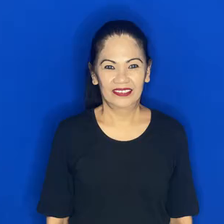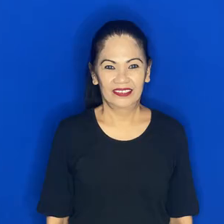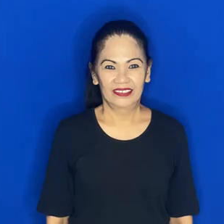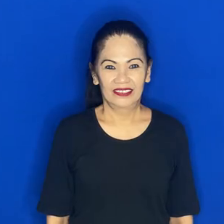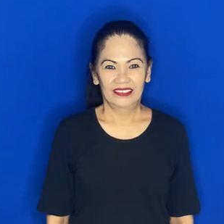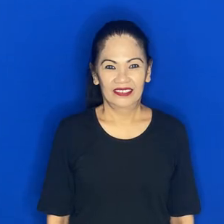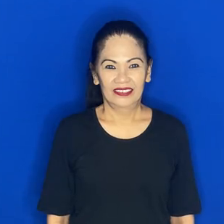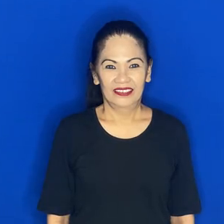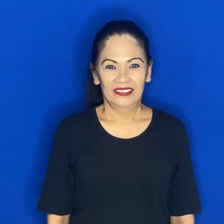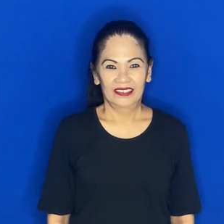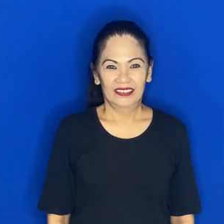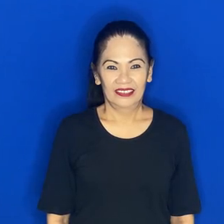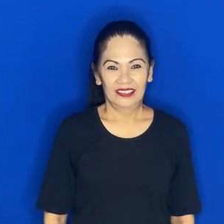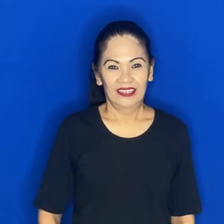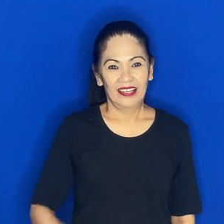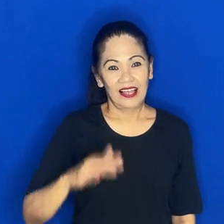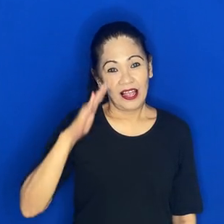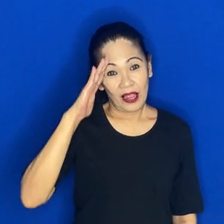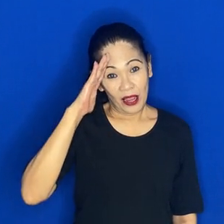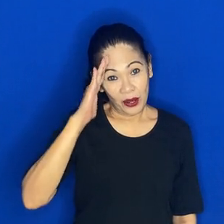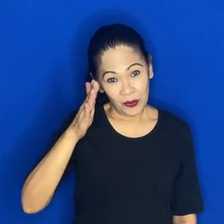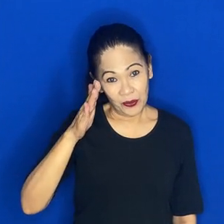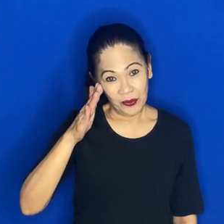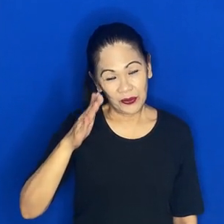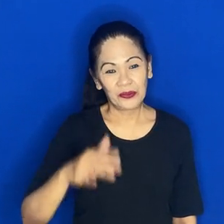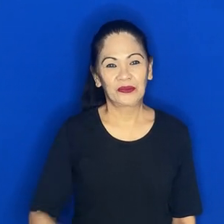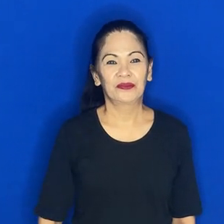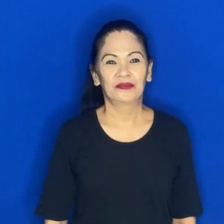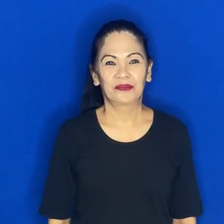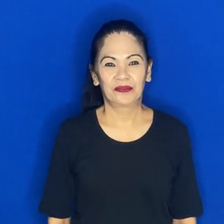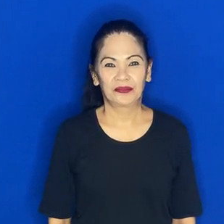hello